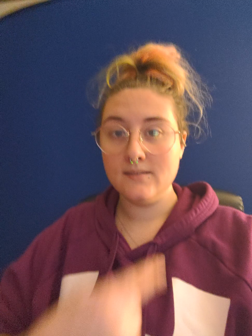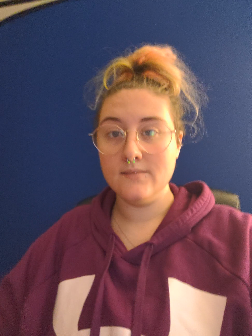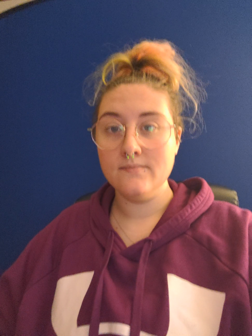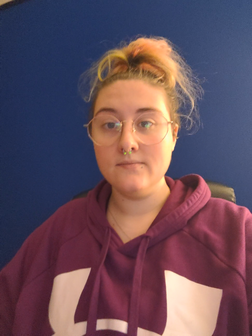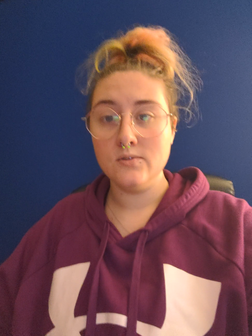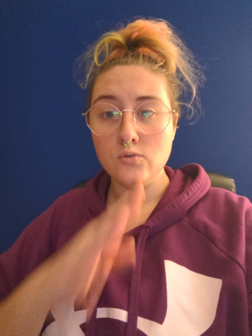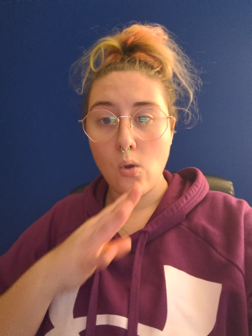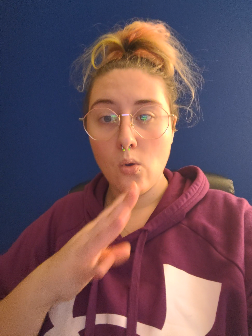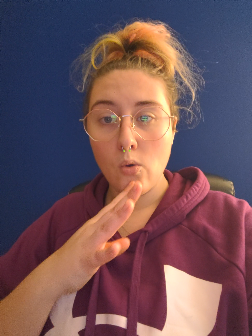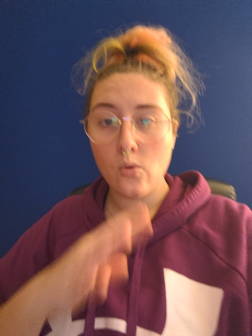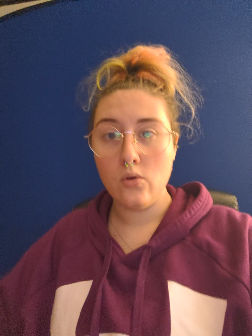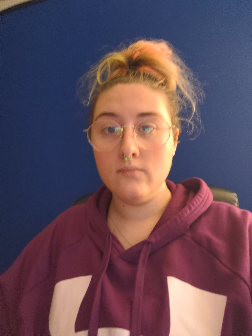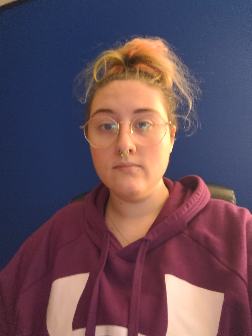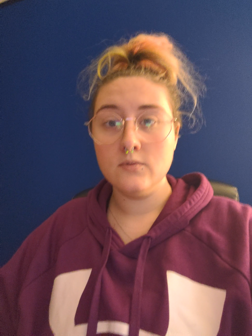talk